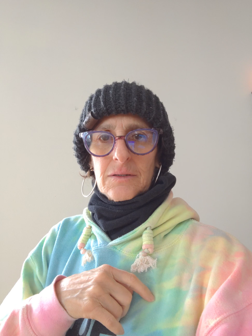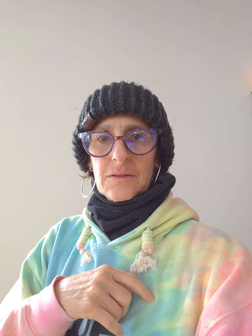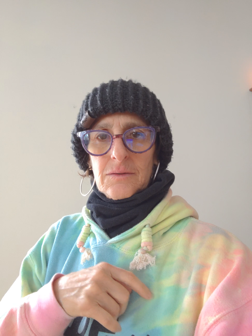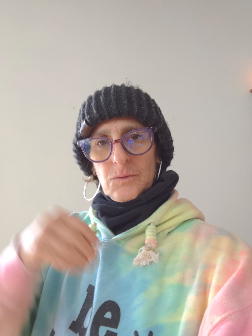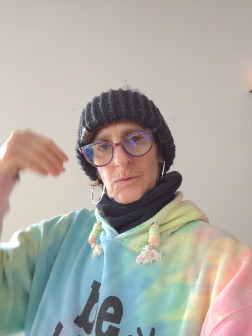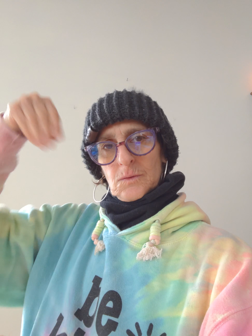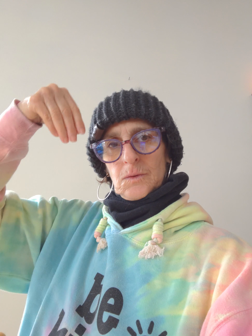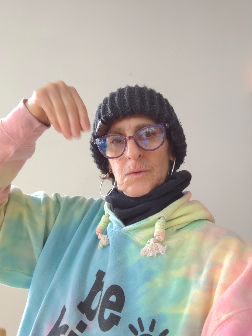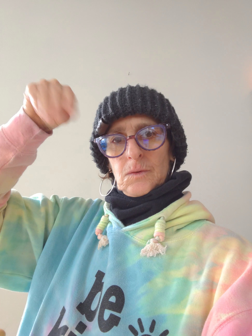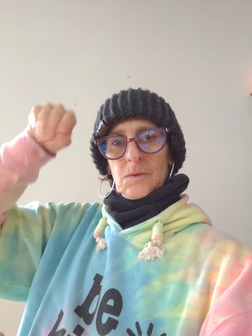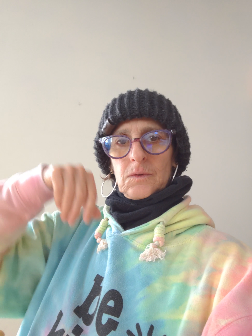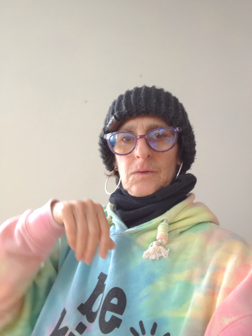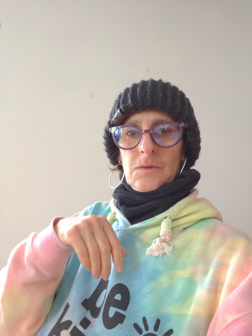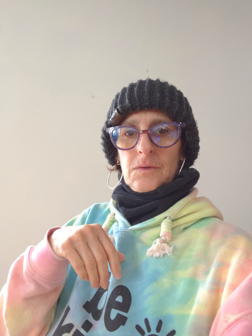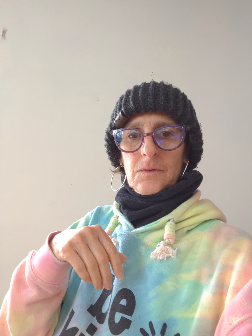store